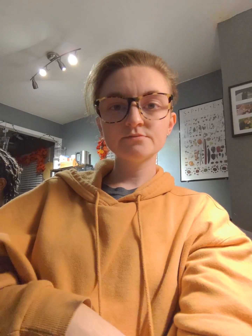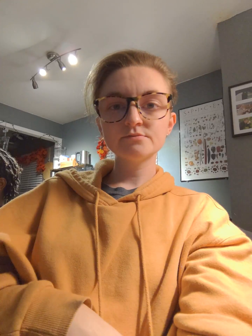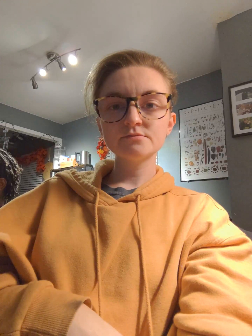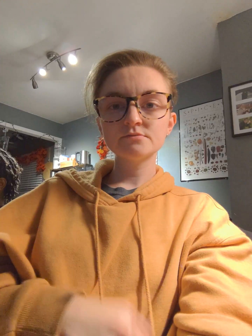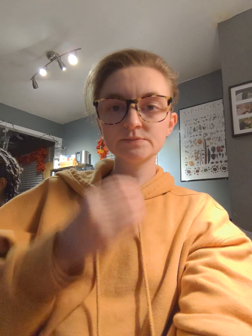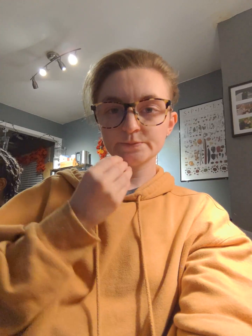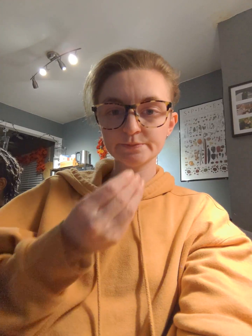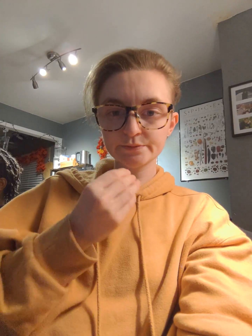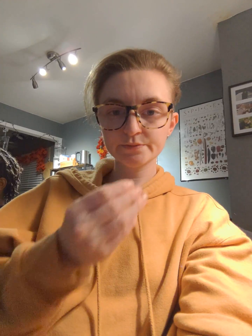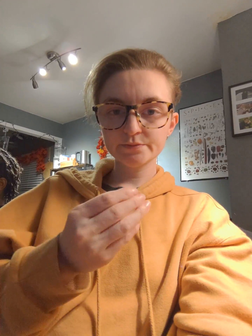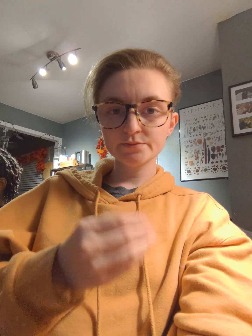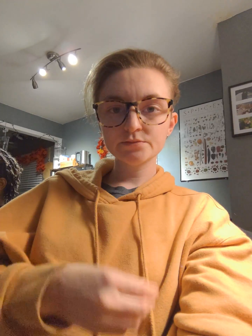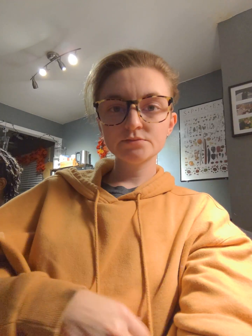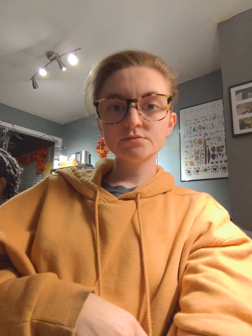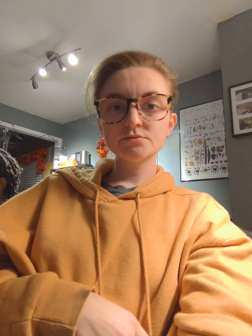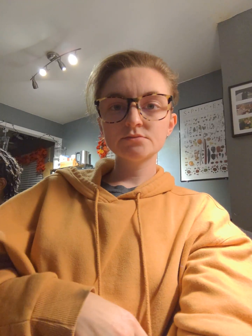feed